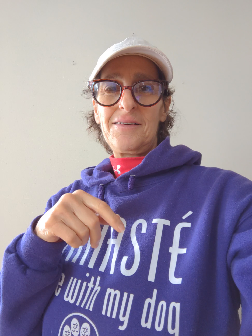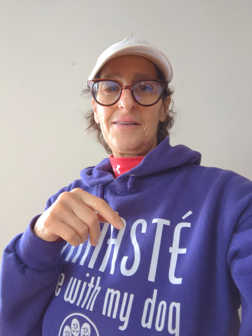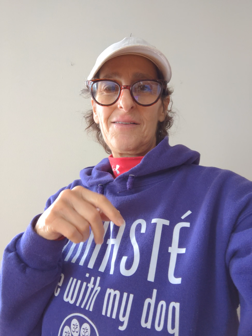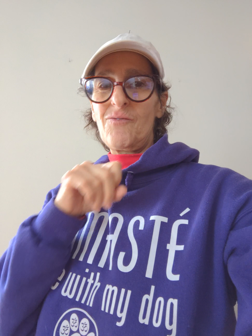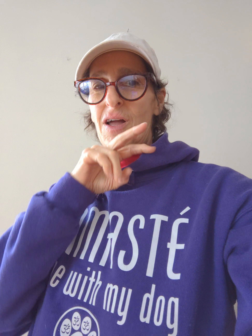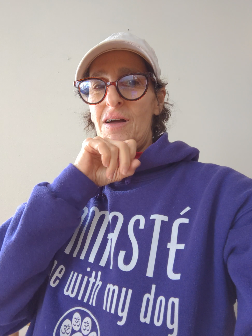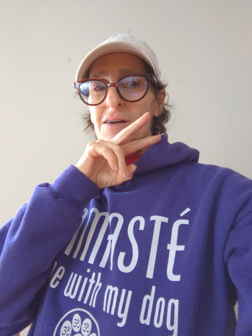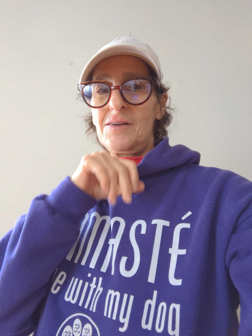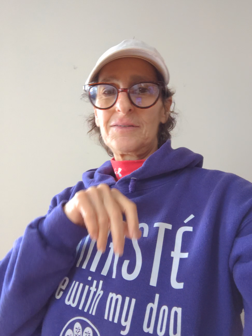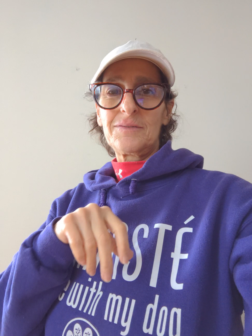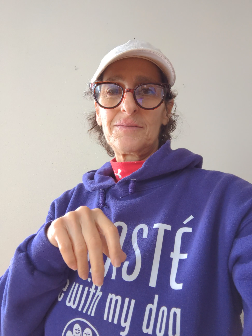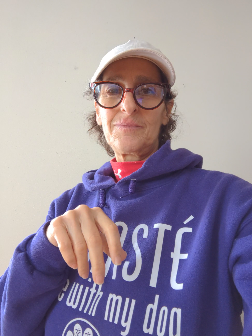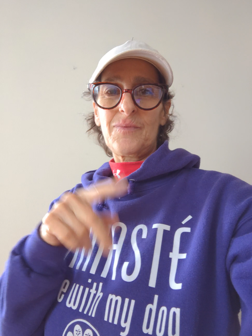frog